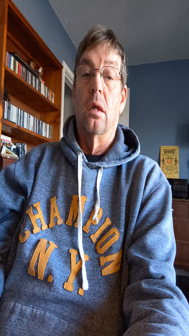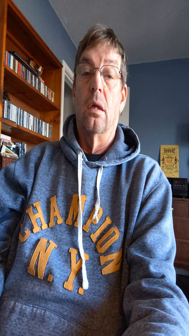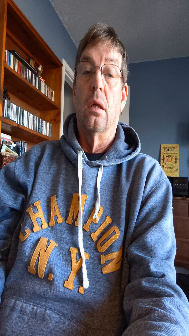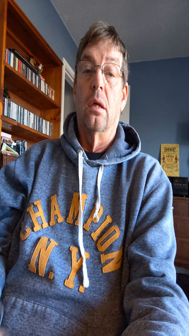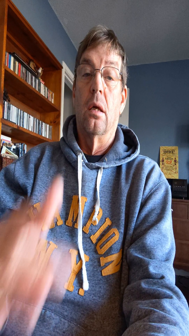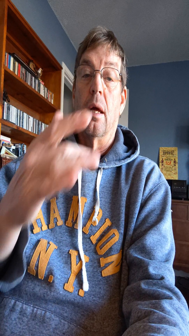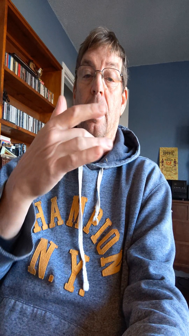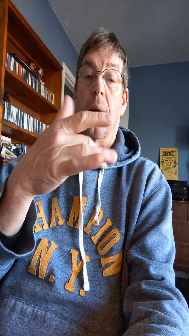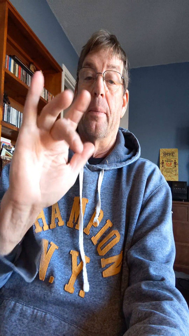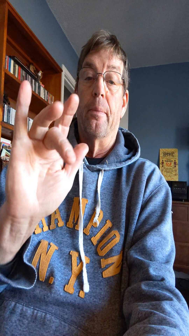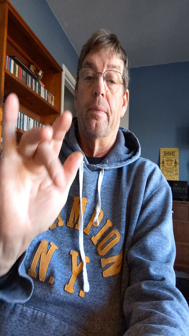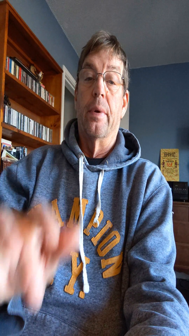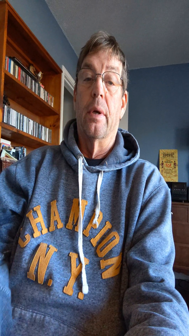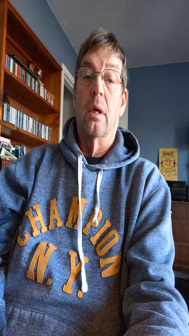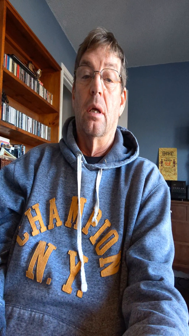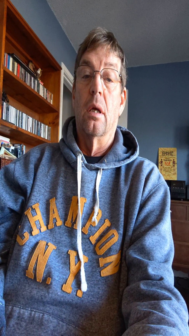empty